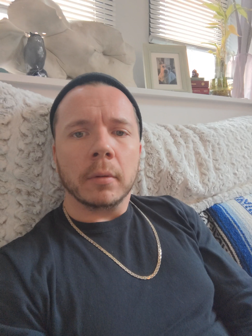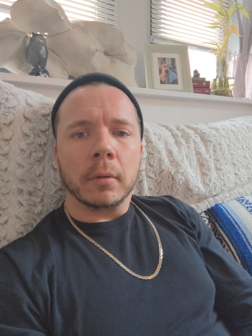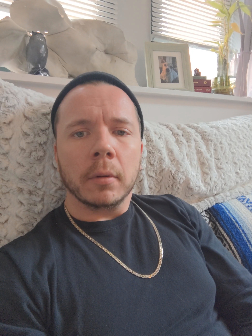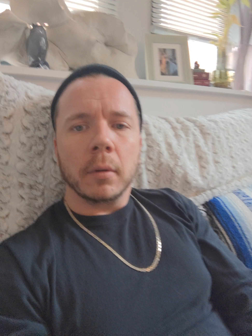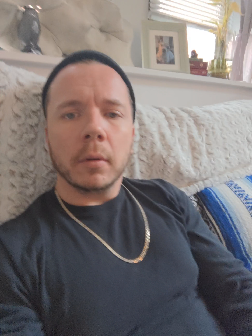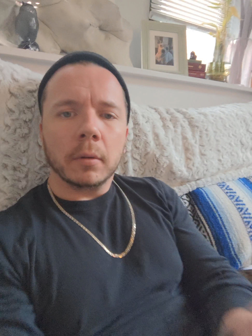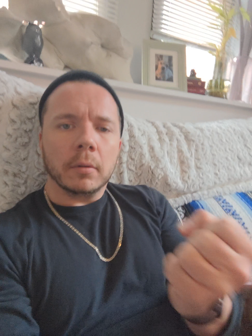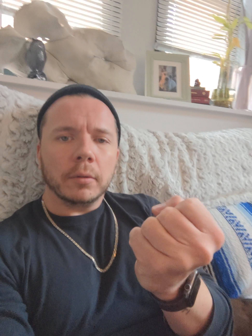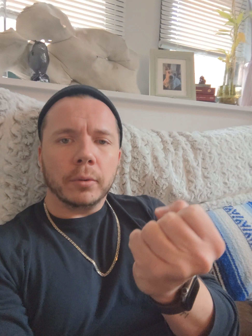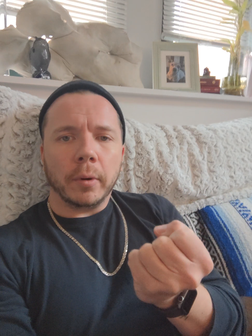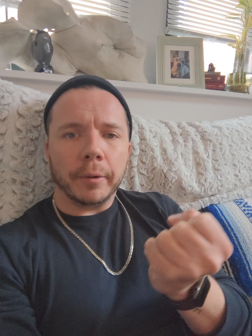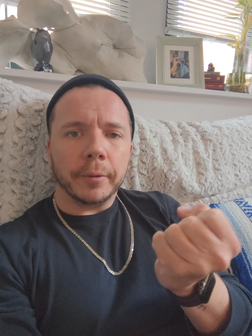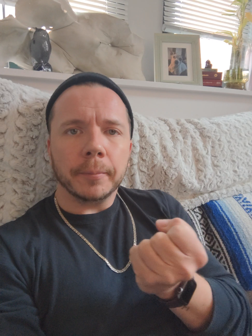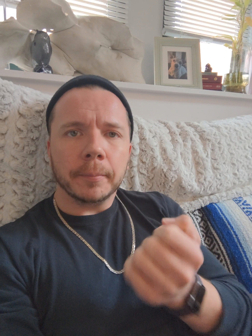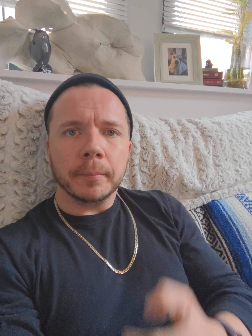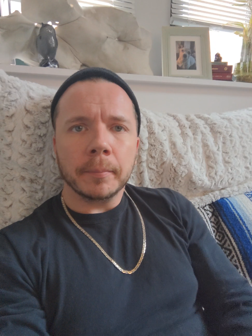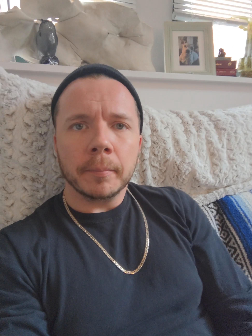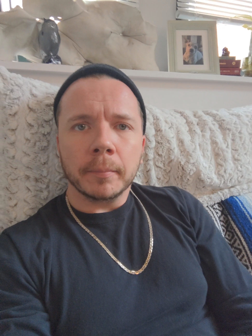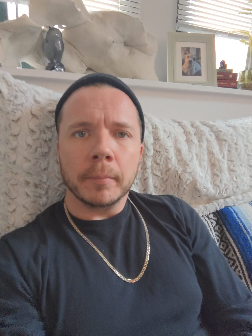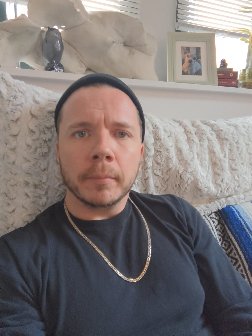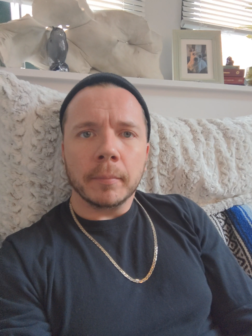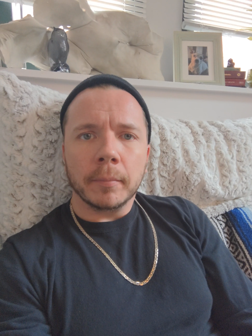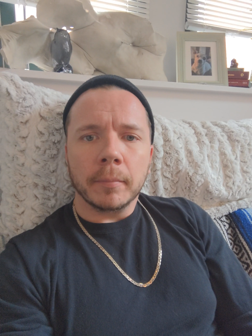drawer